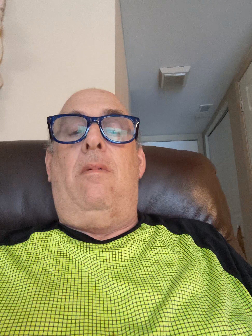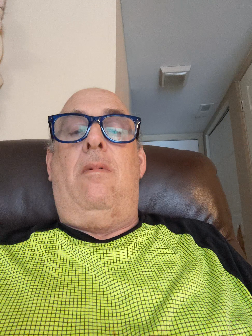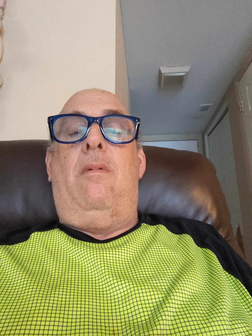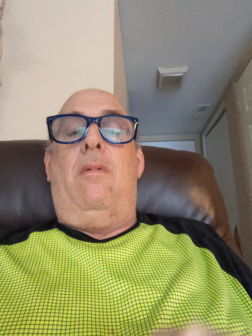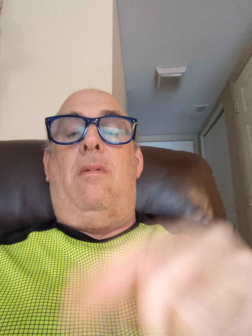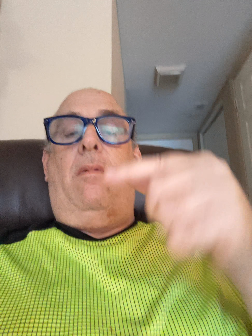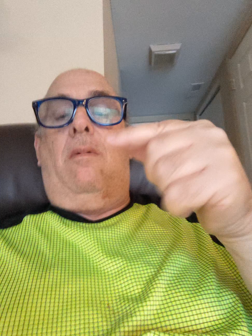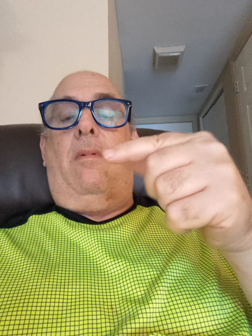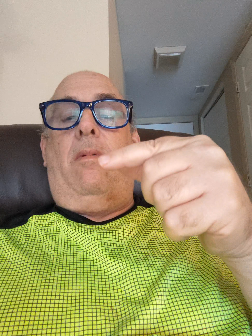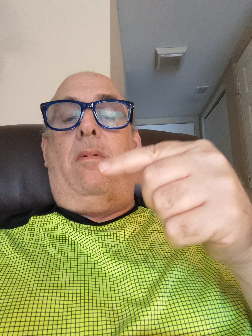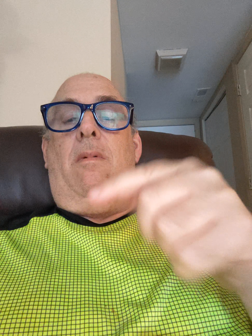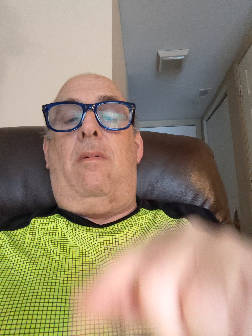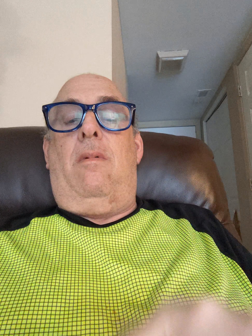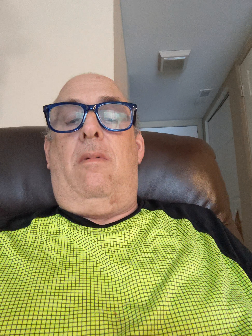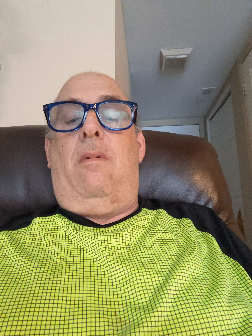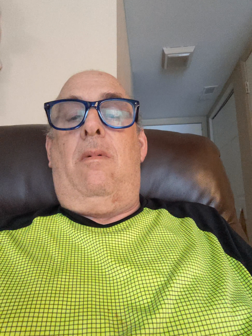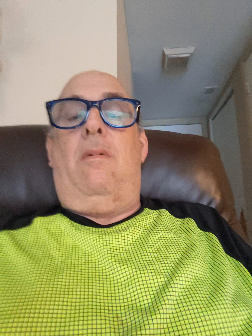green